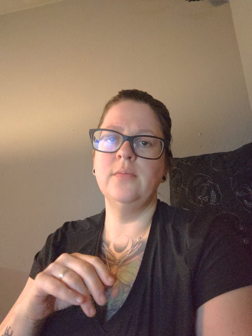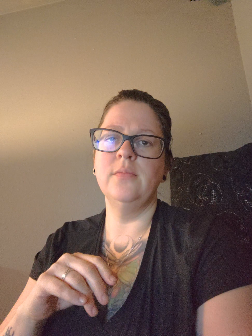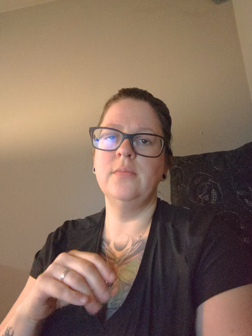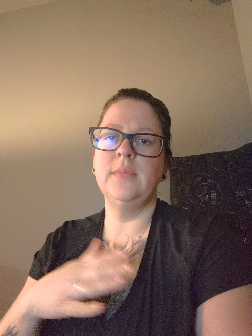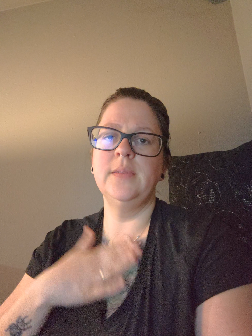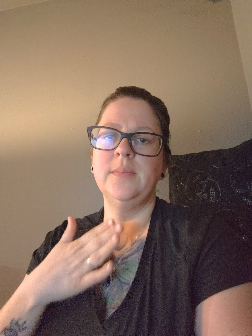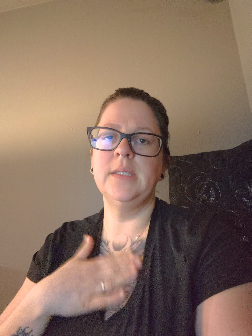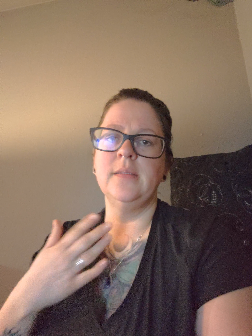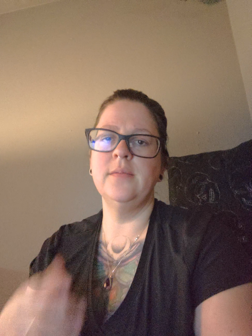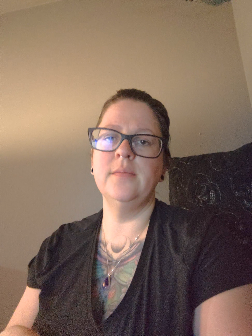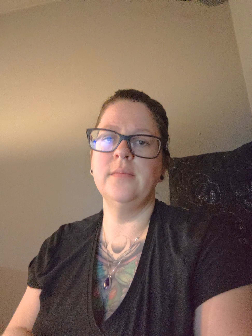happy